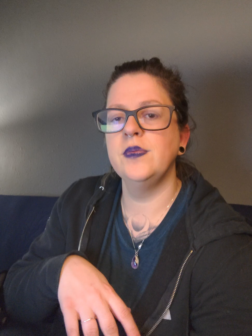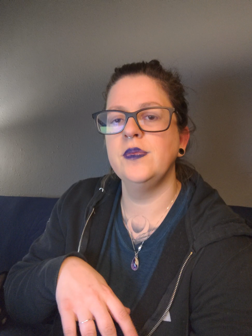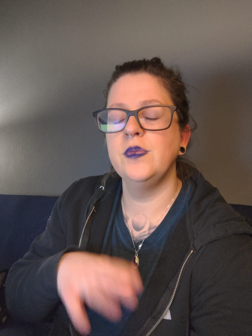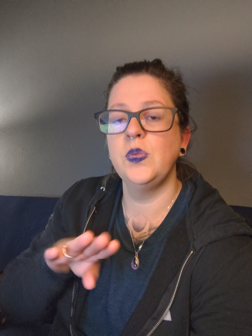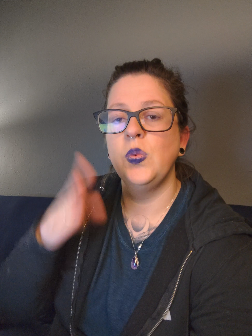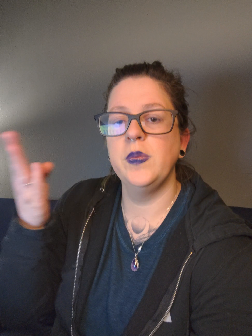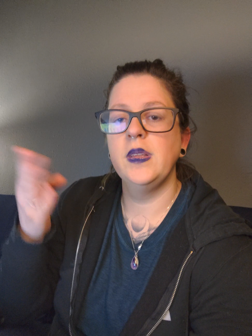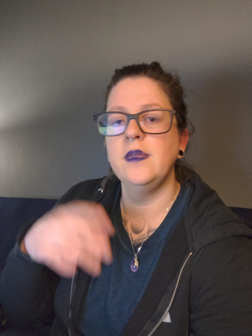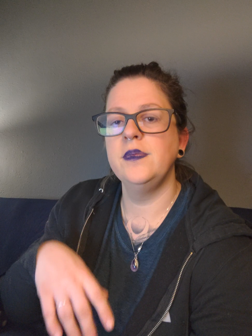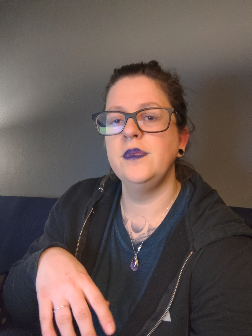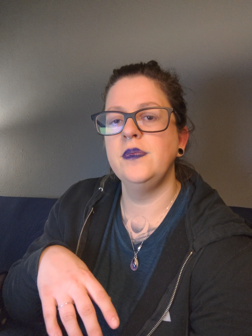open